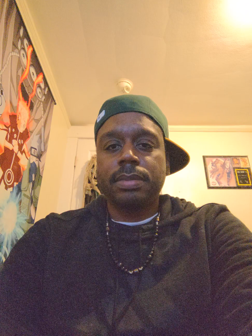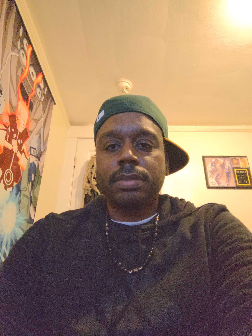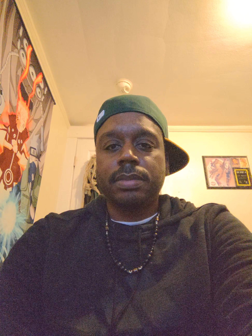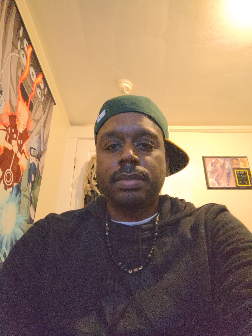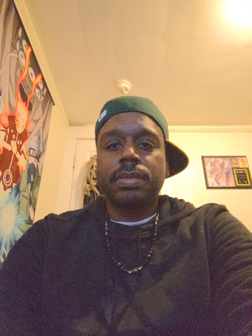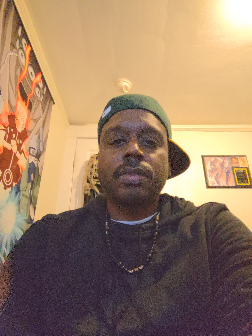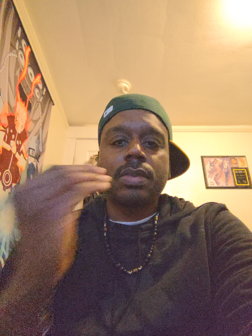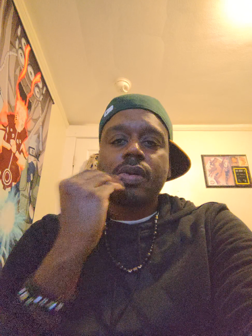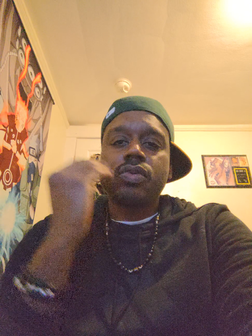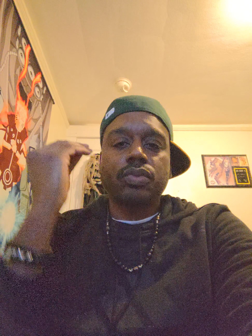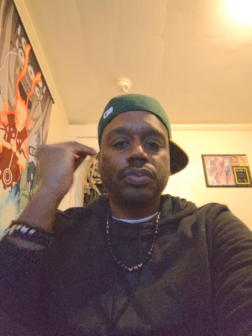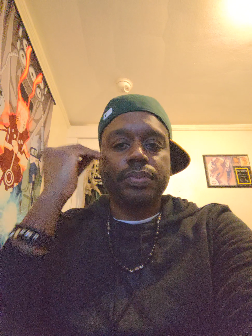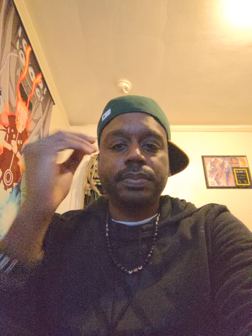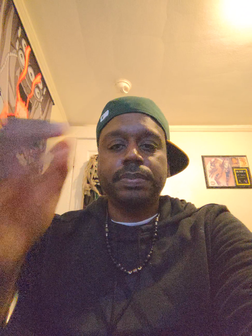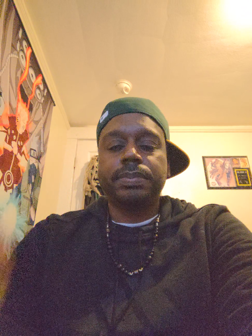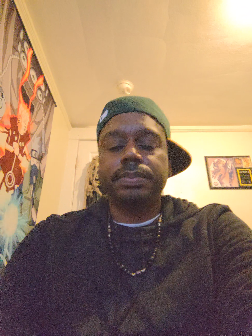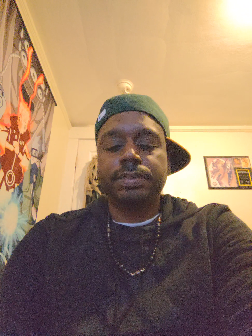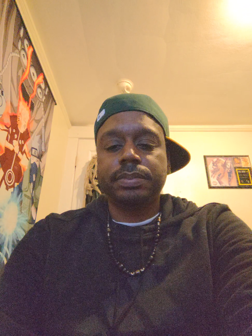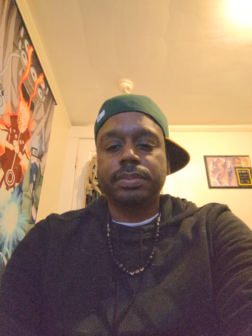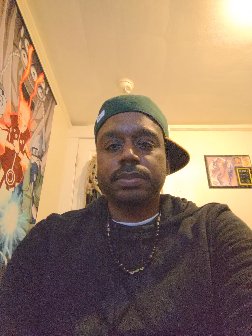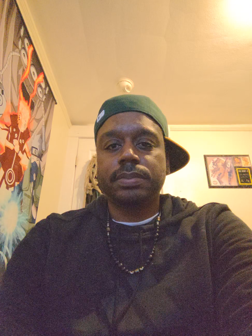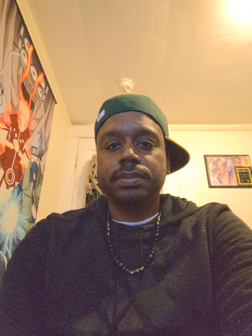home